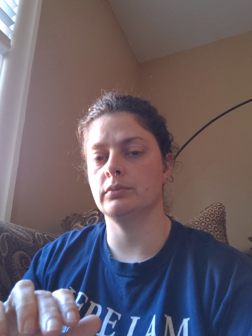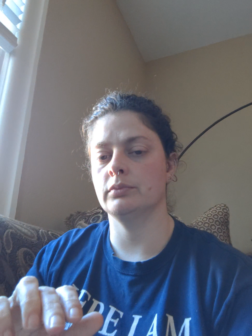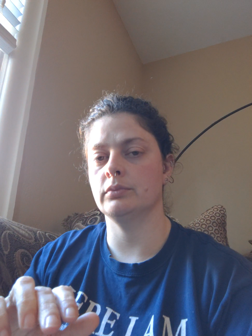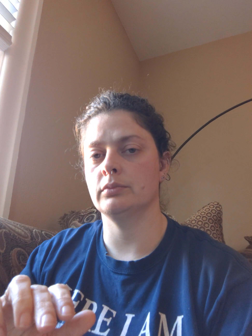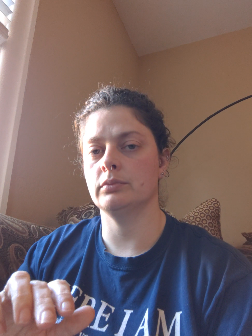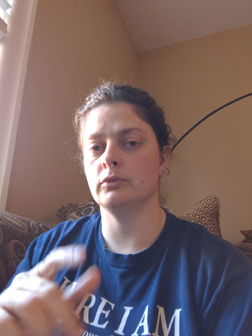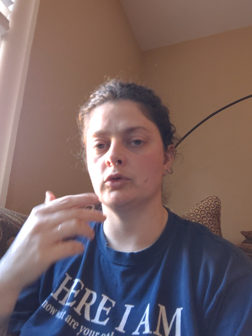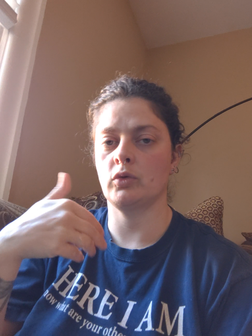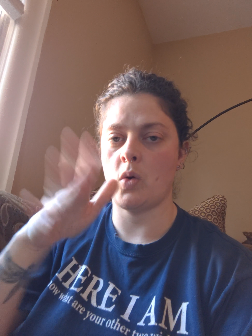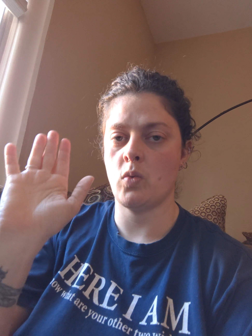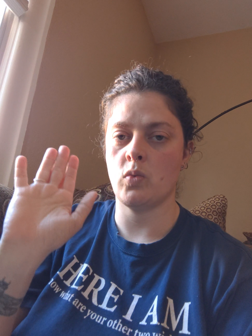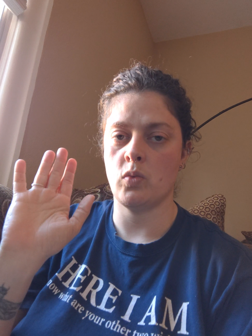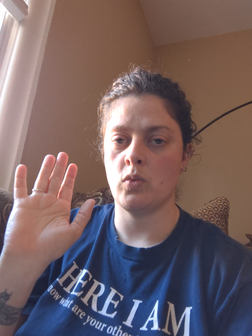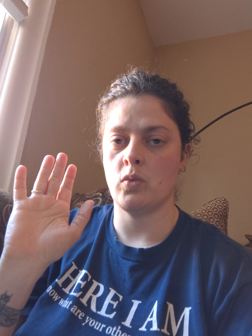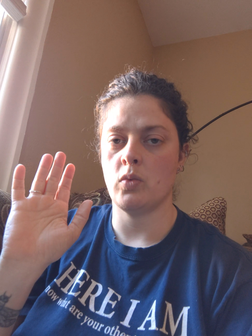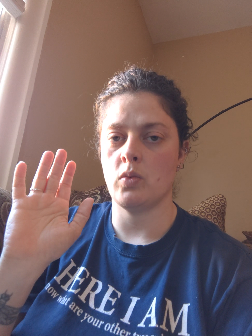go